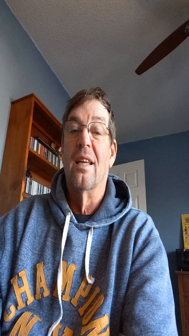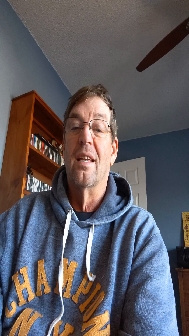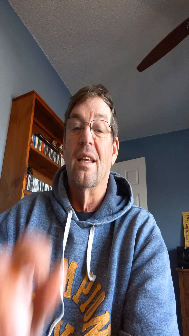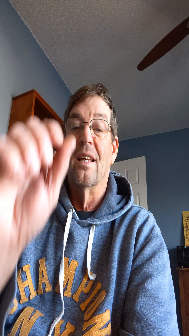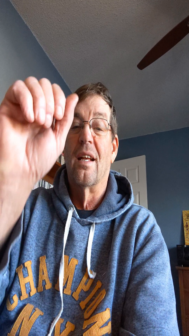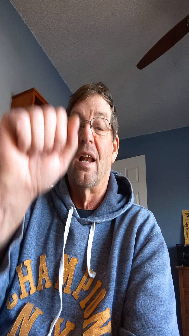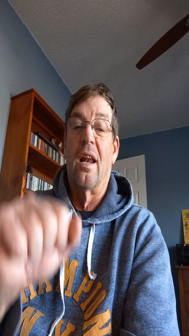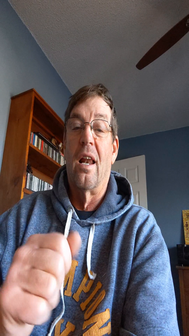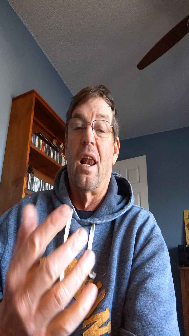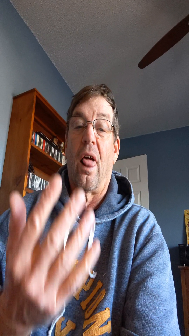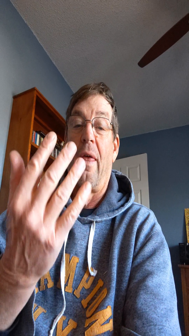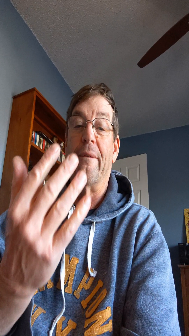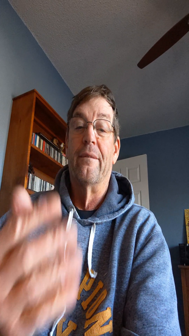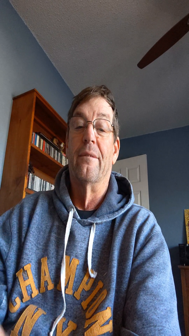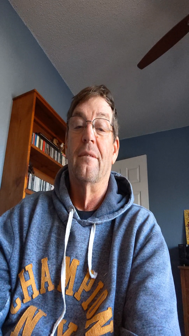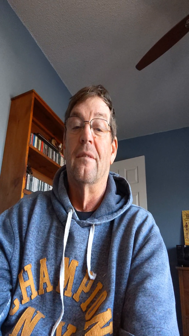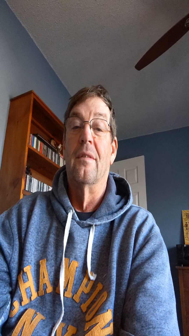mitten